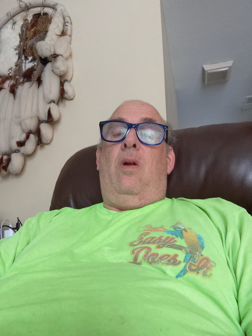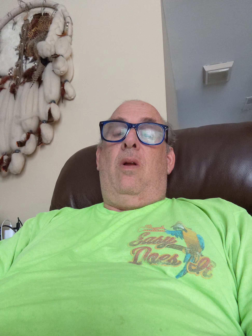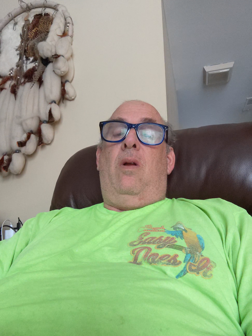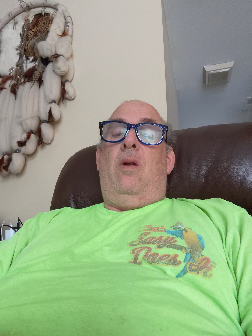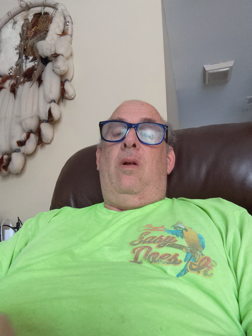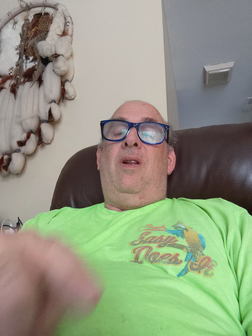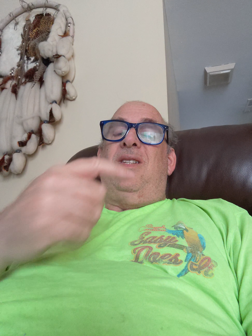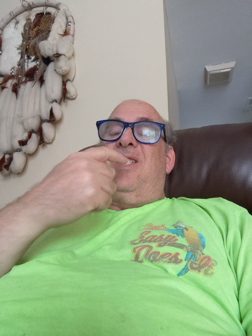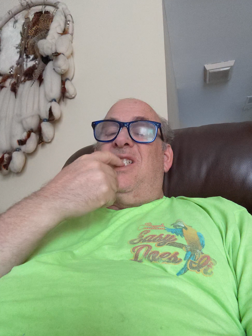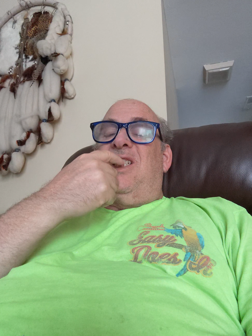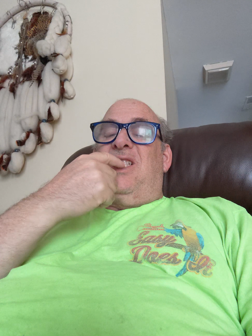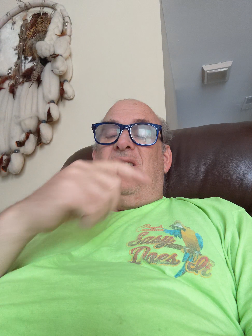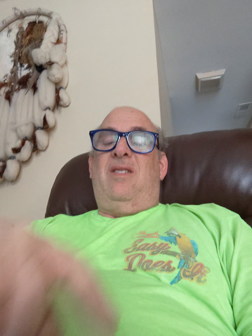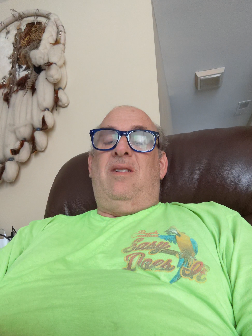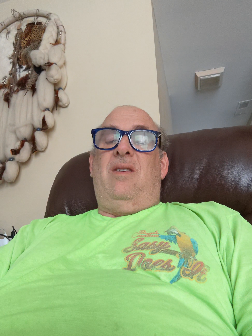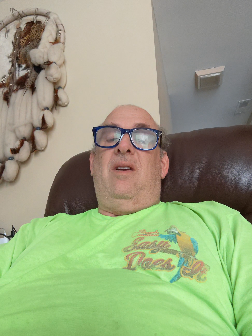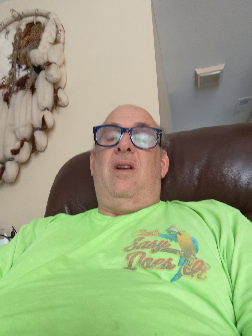window